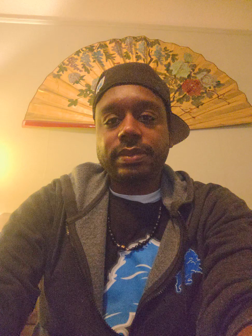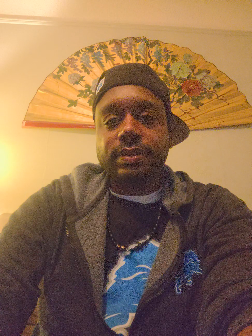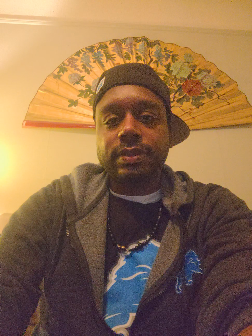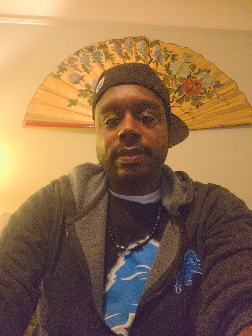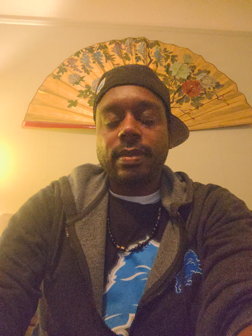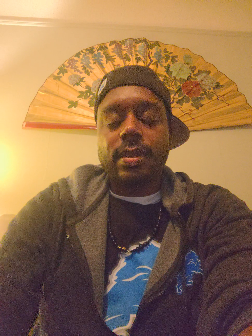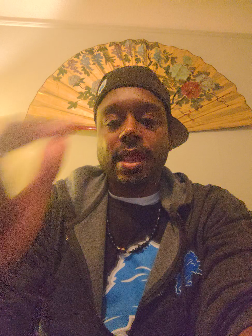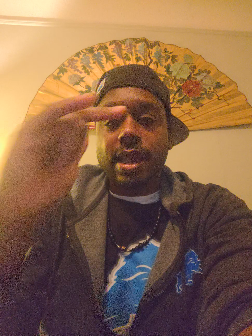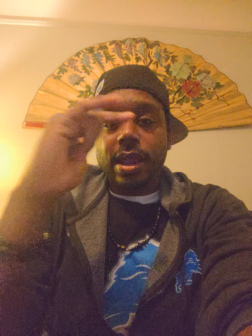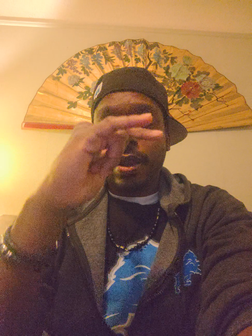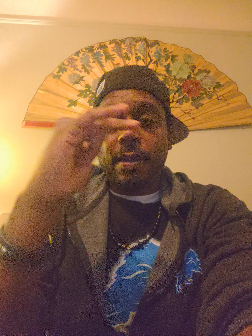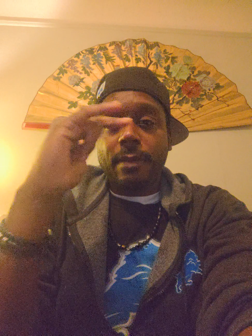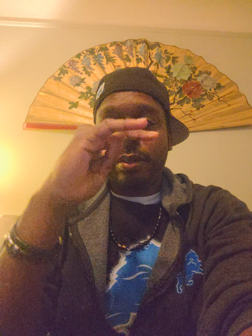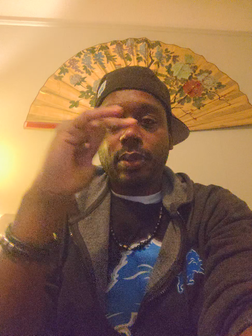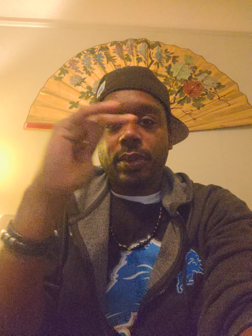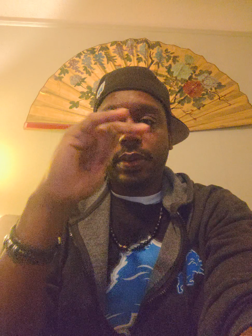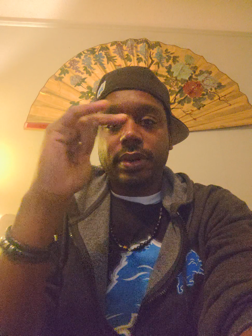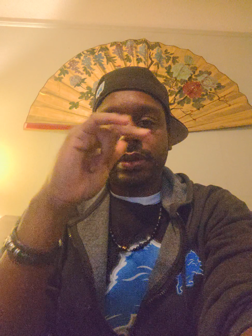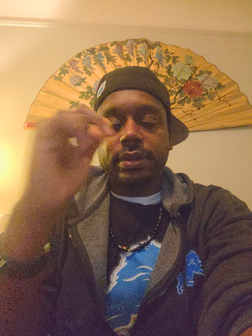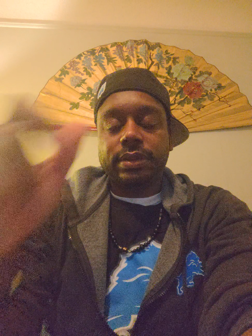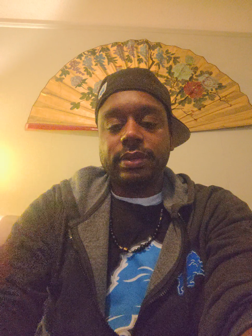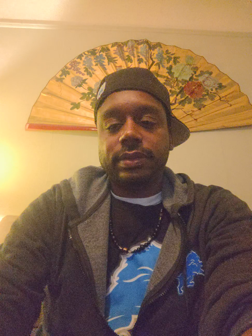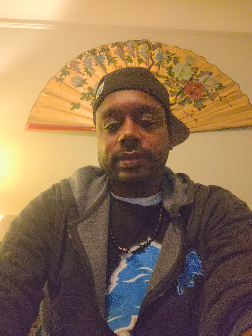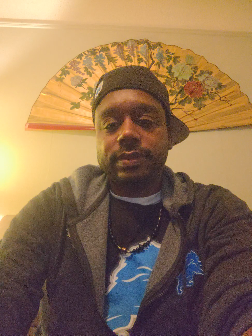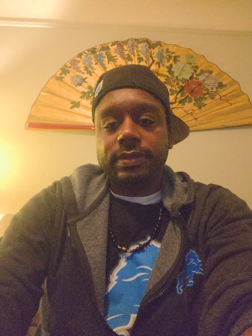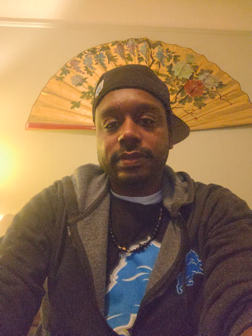airplane